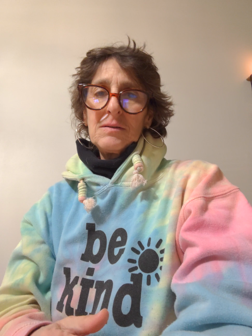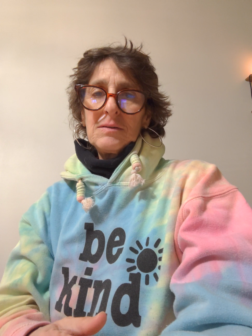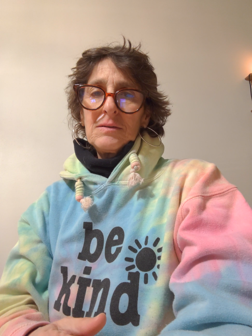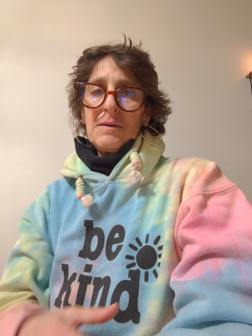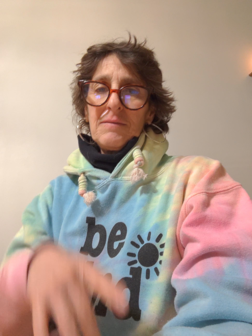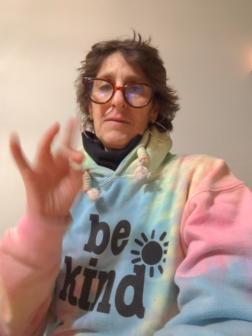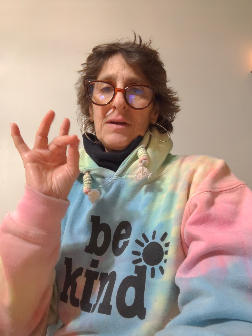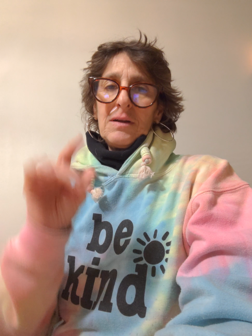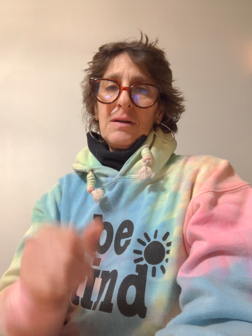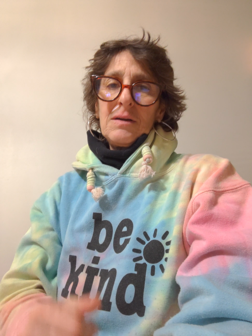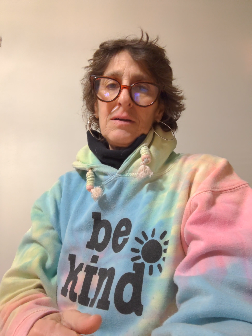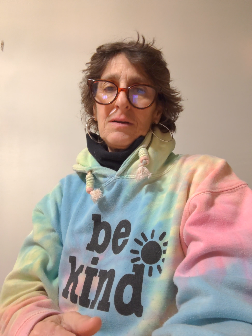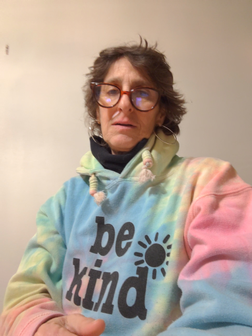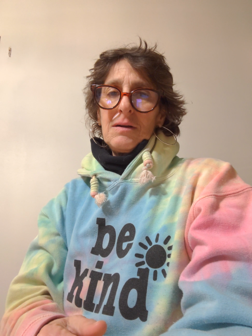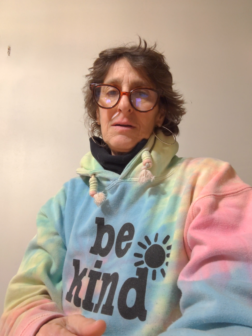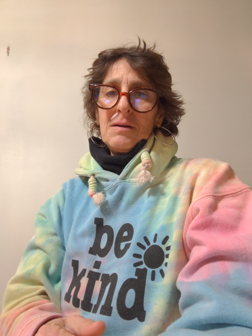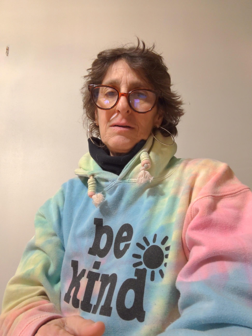find